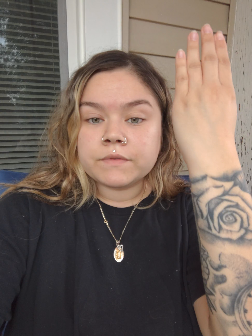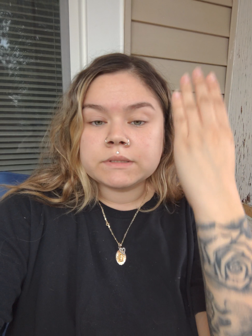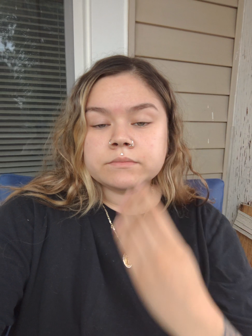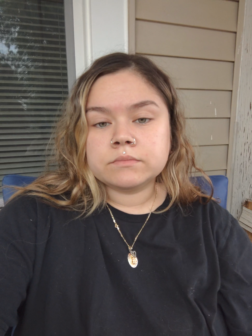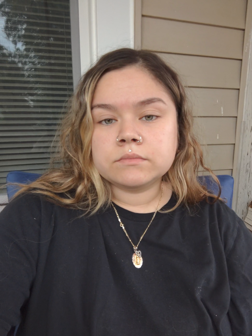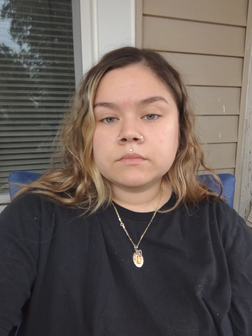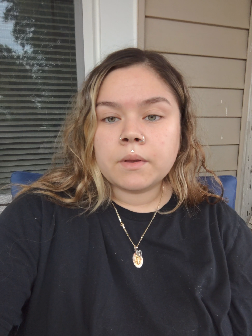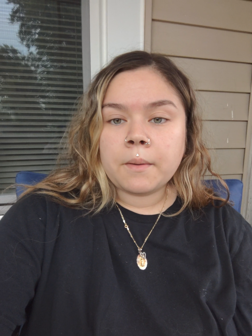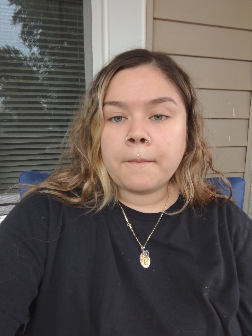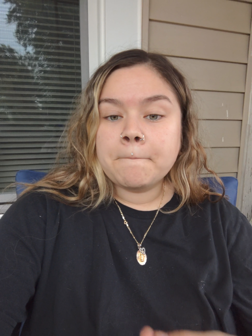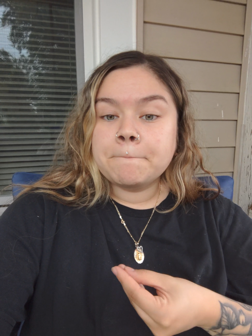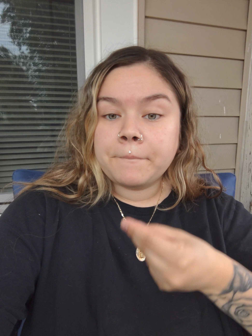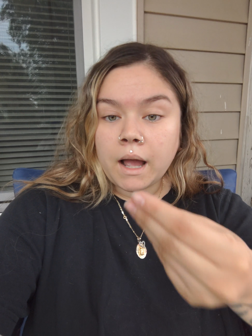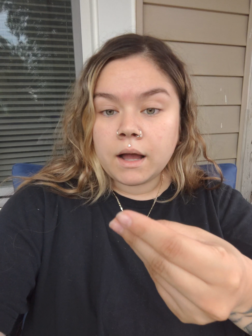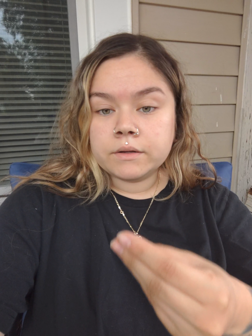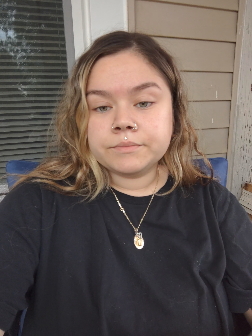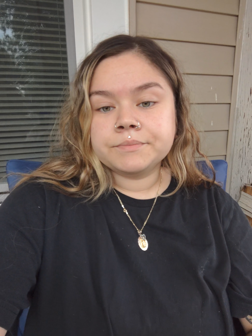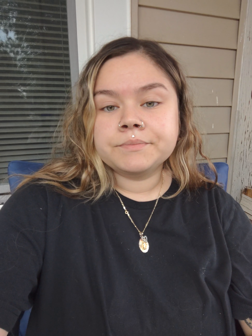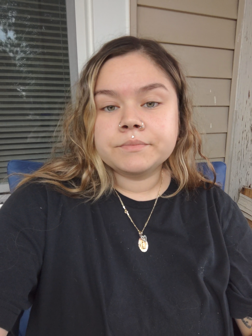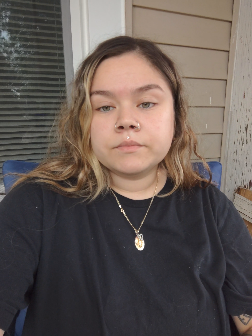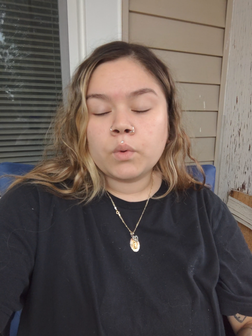buy